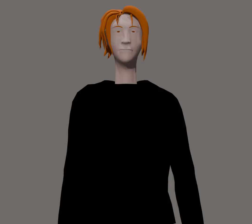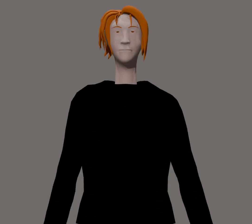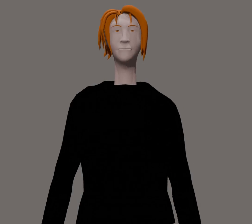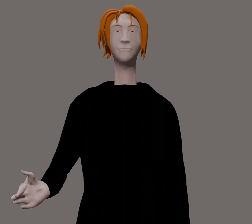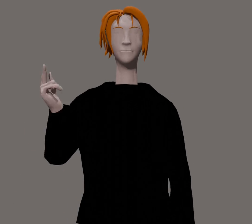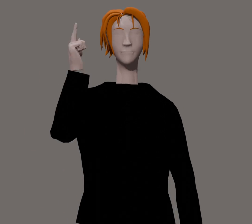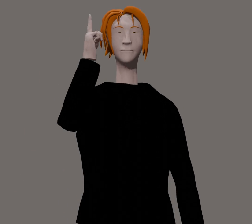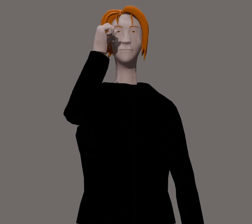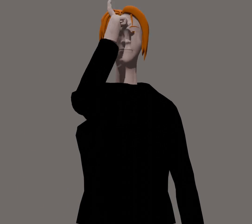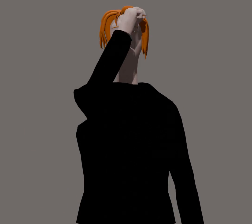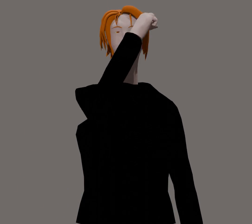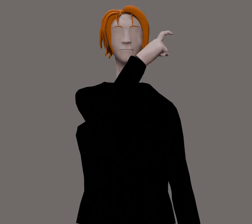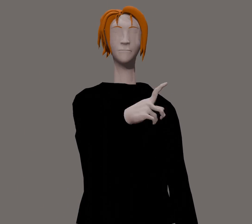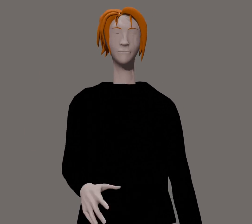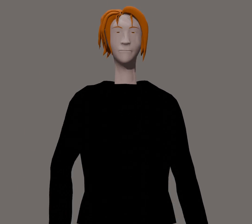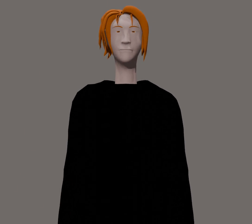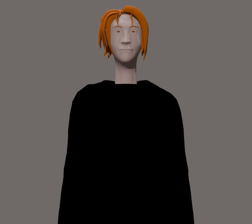Complicated